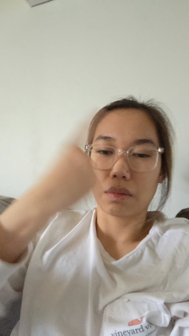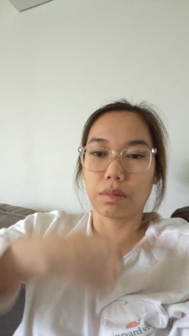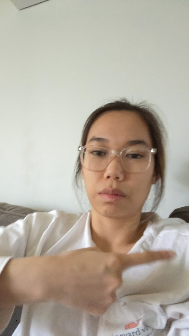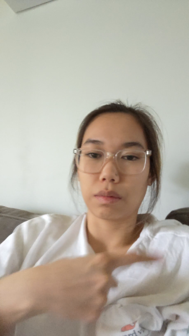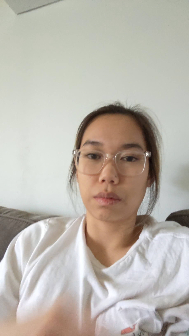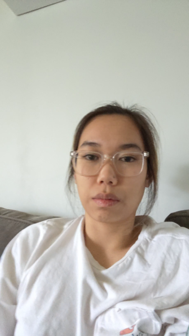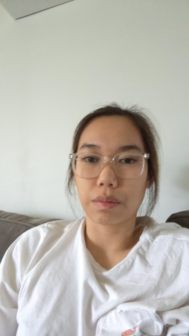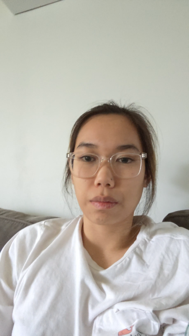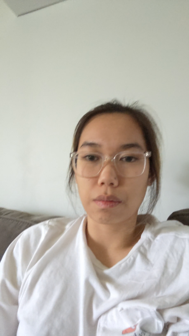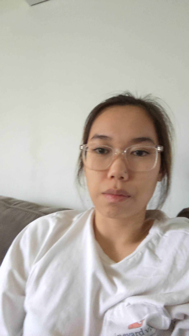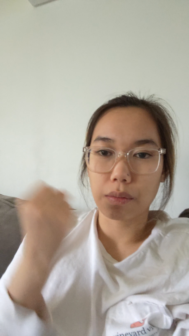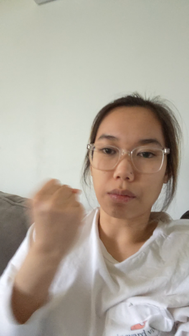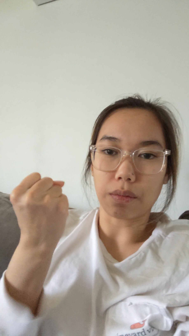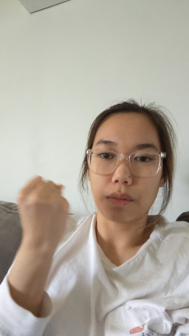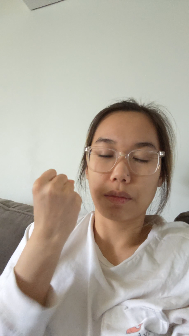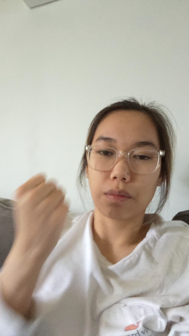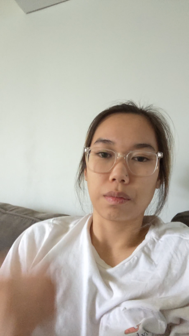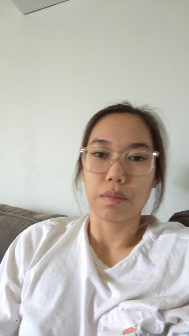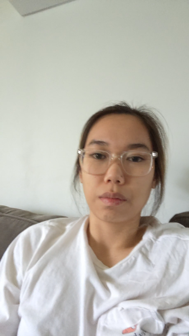hold